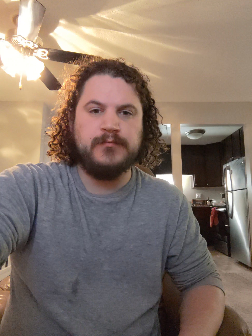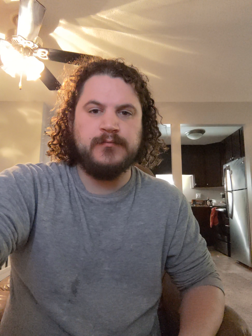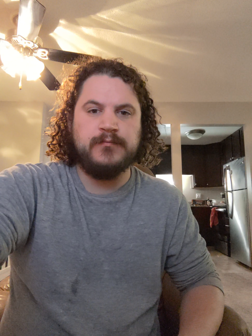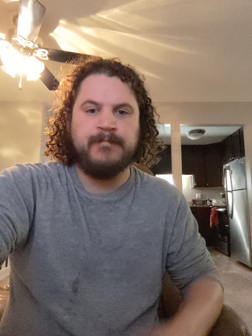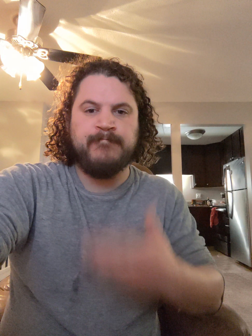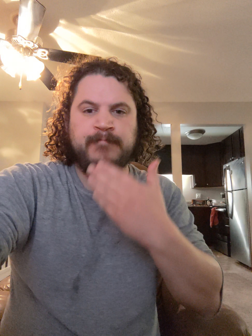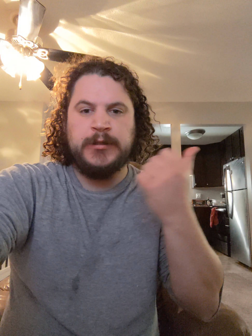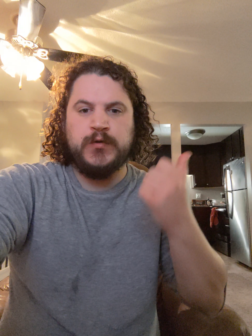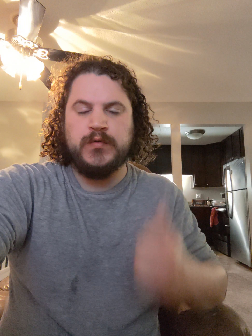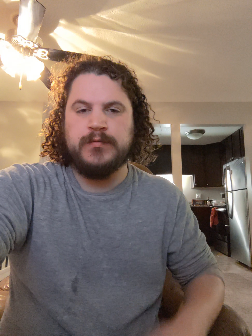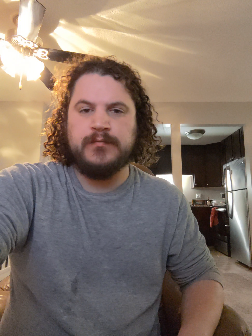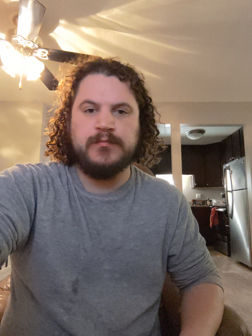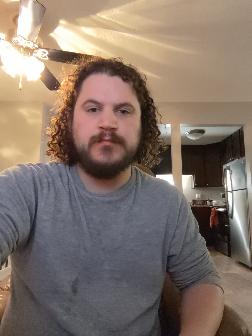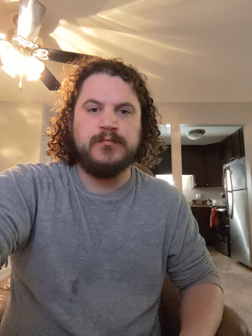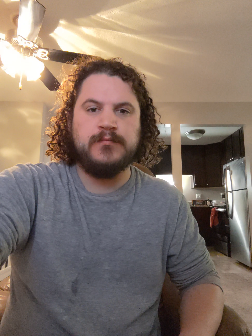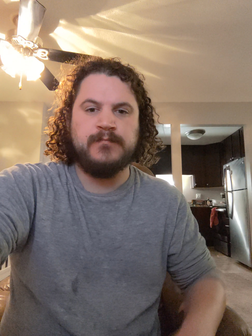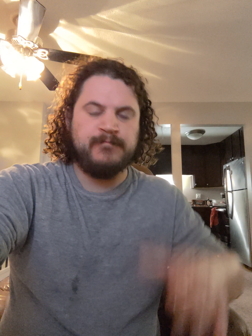better